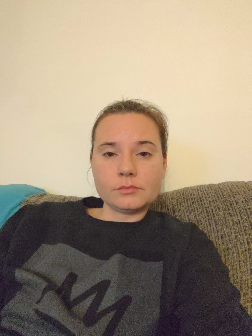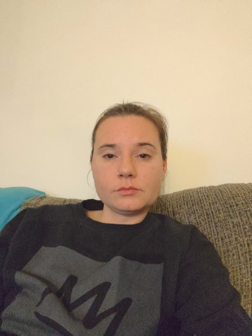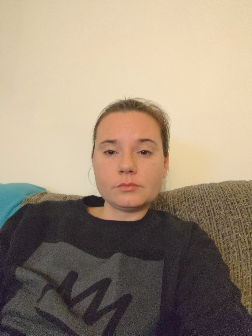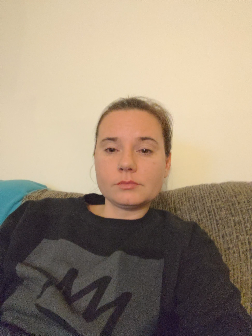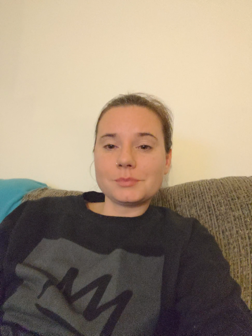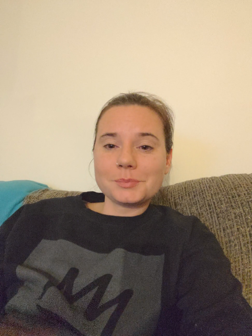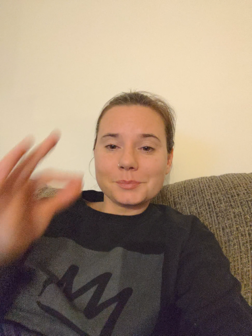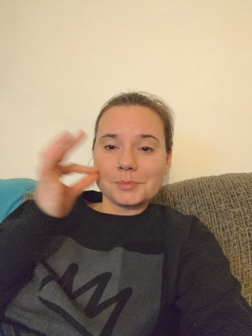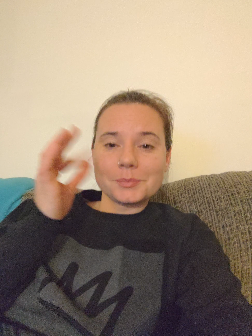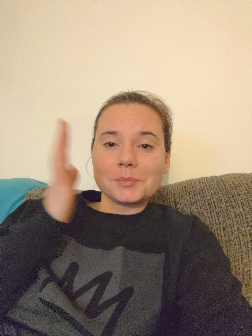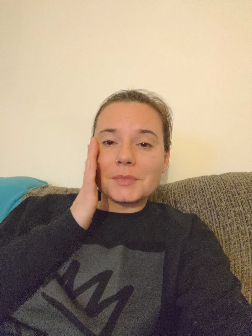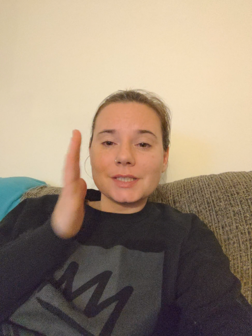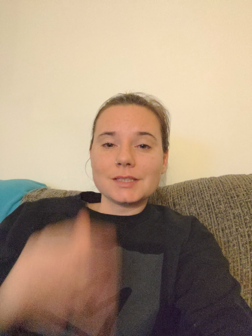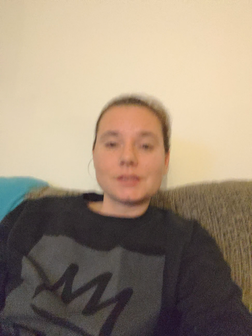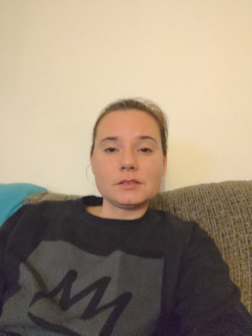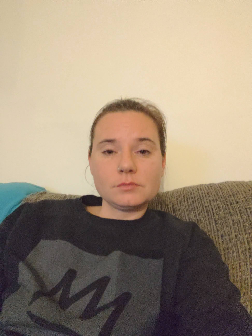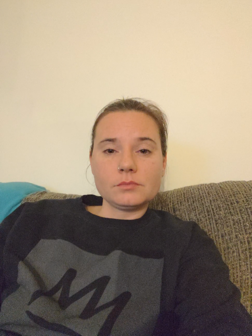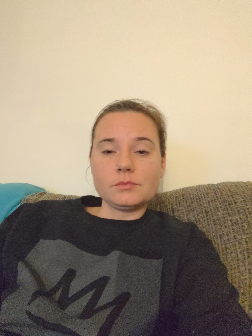bee